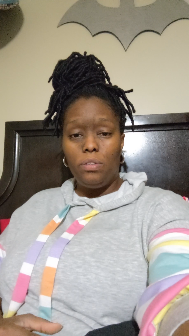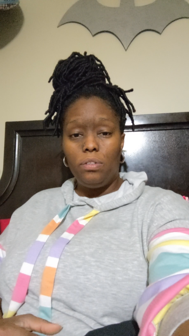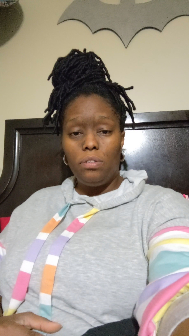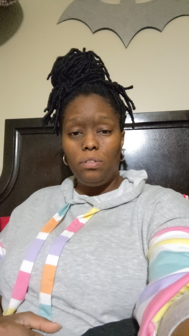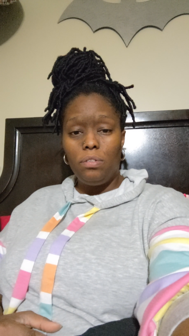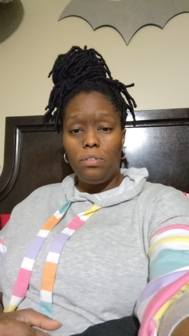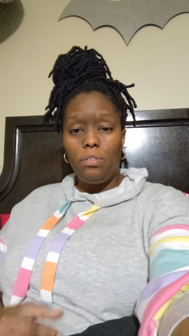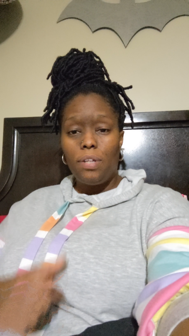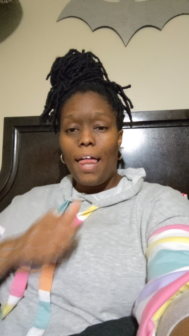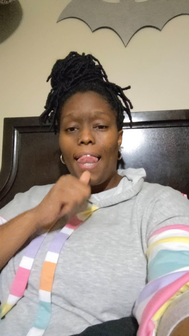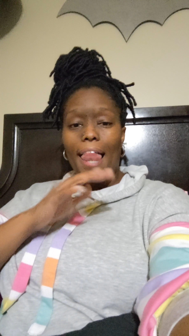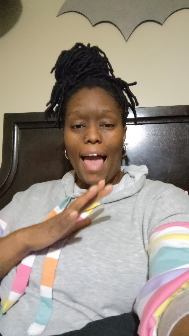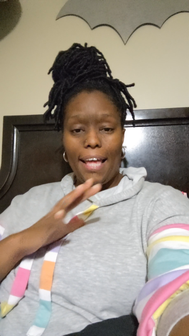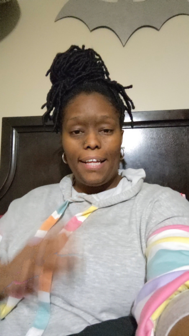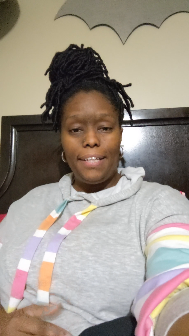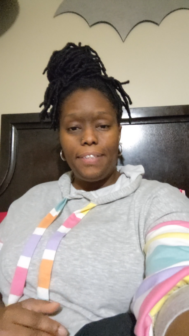lady